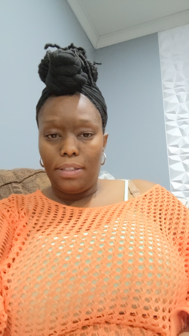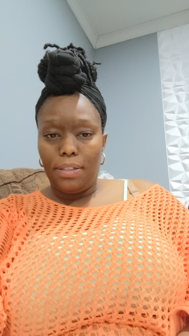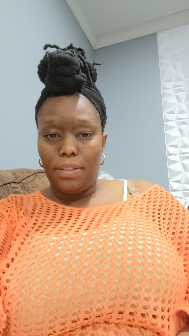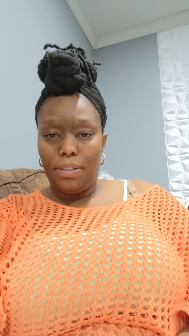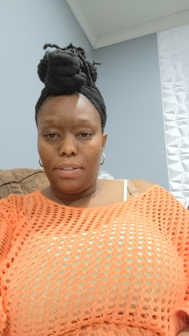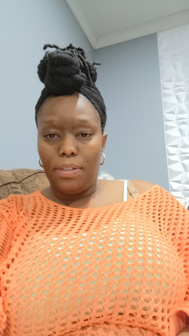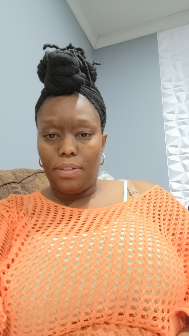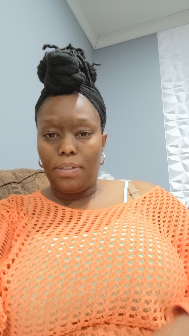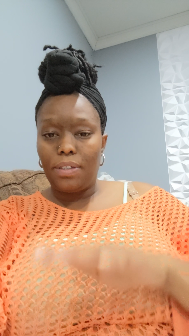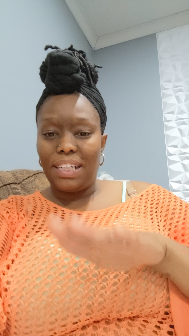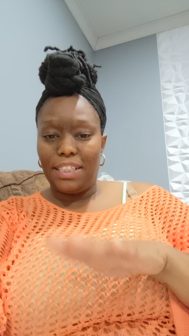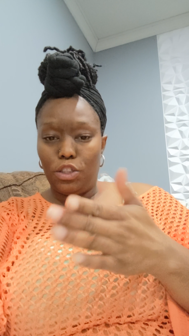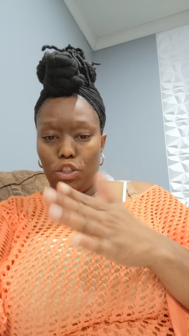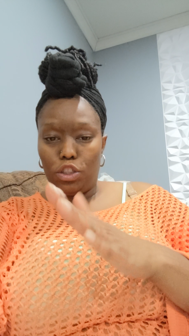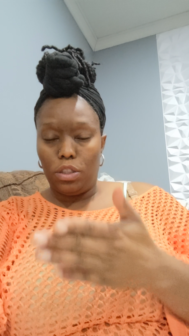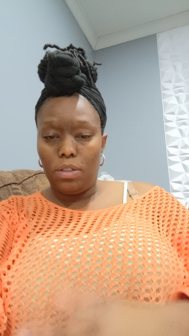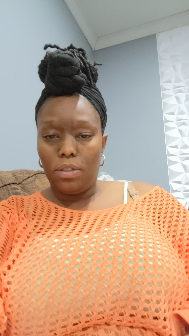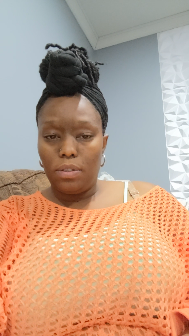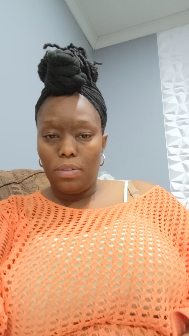kitchen